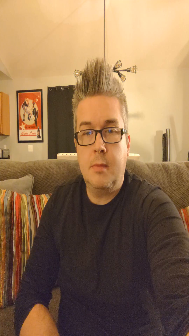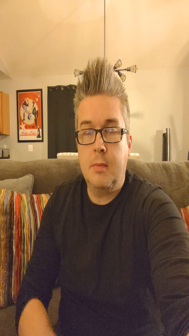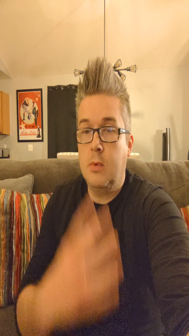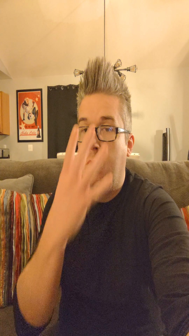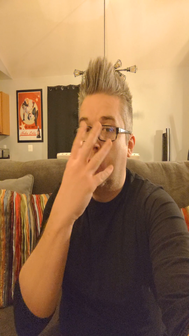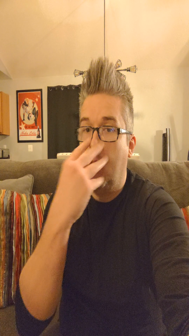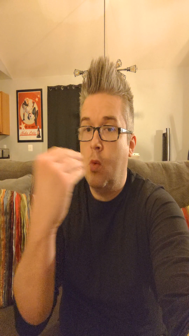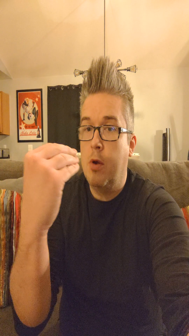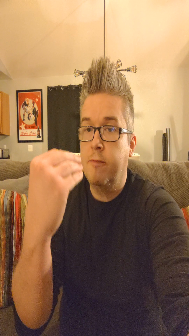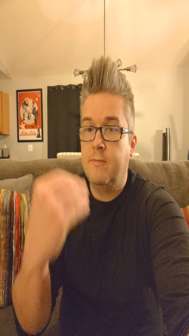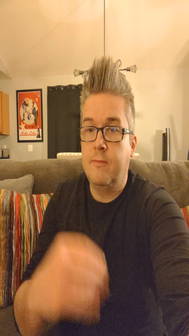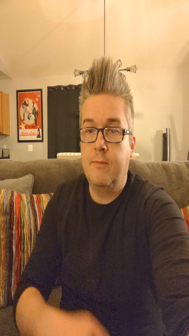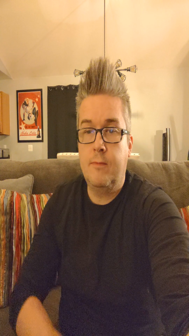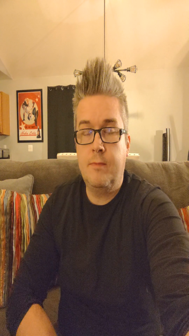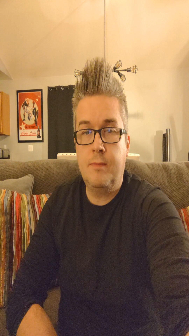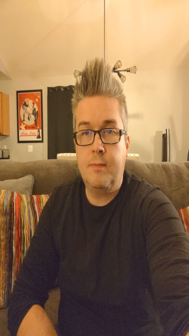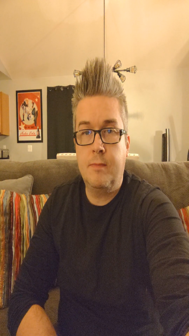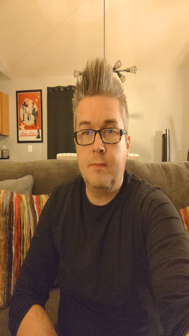wolf